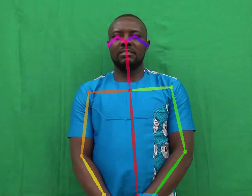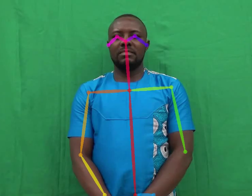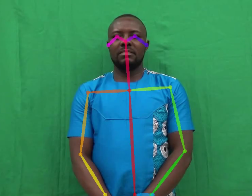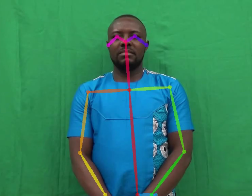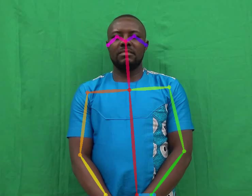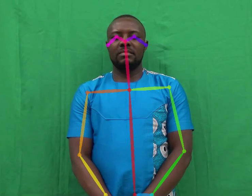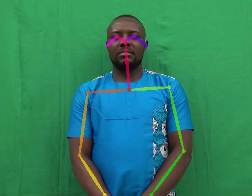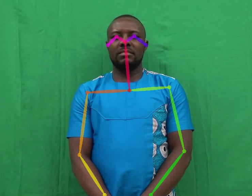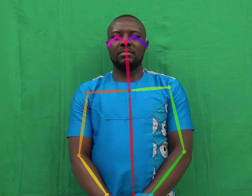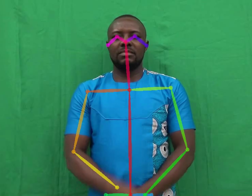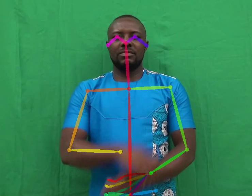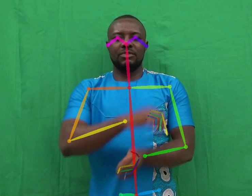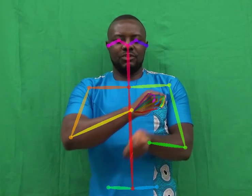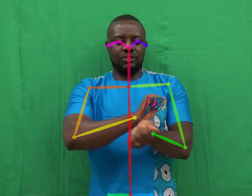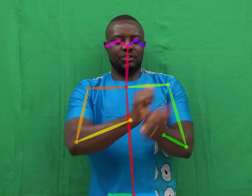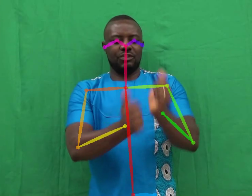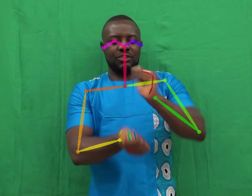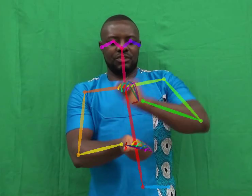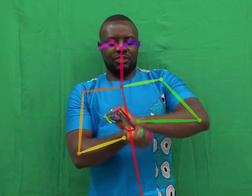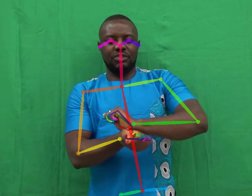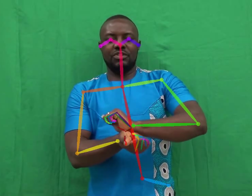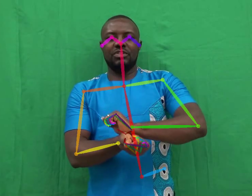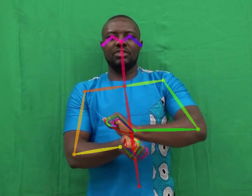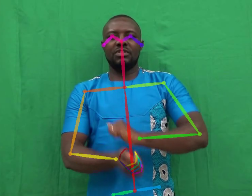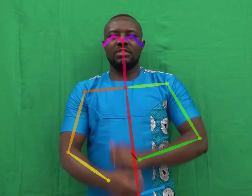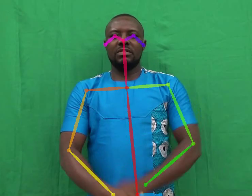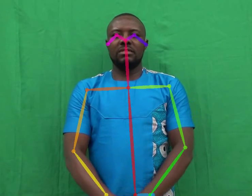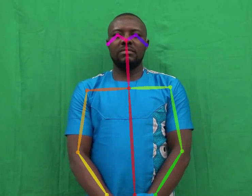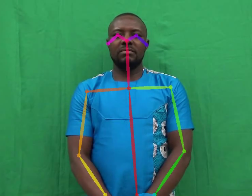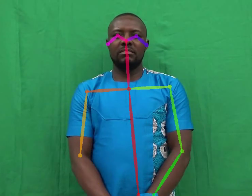change